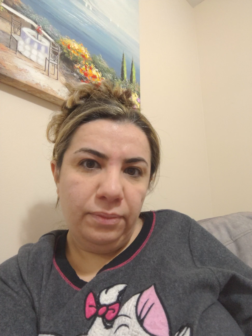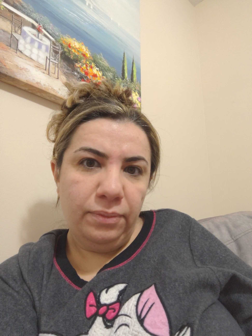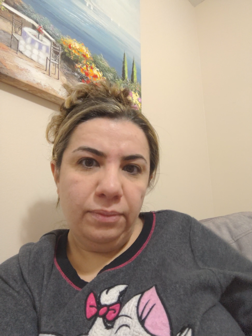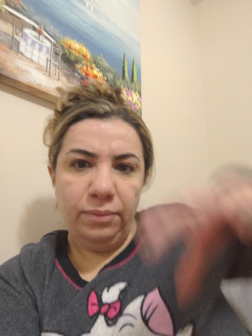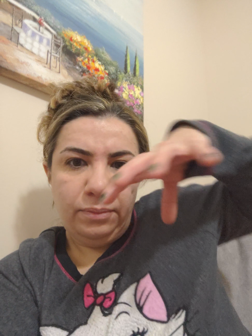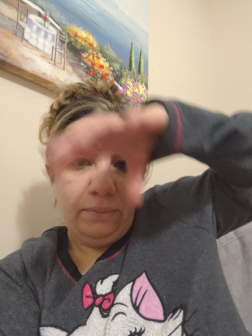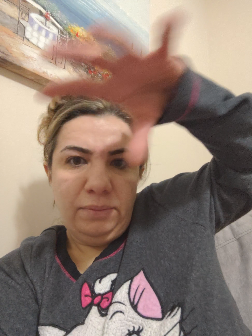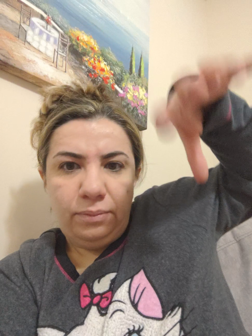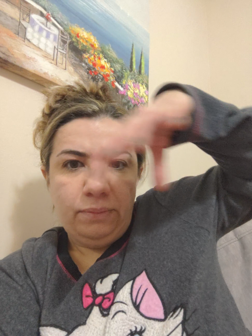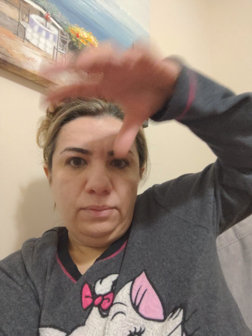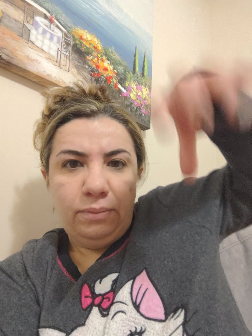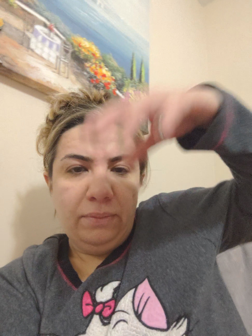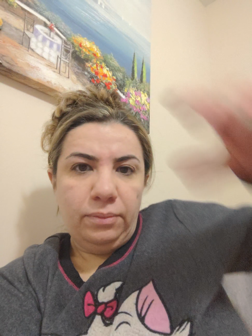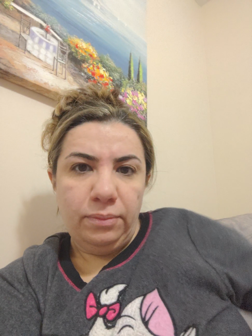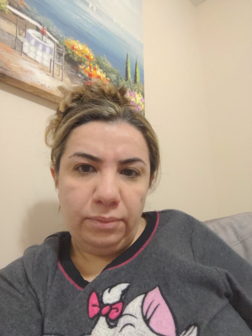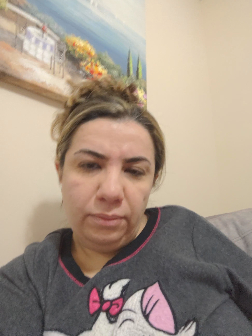cloud